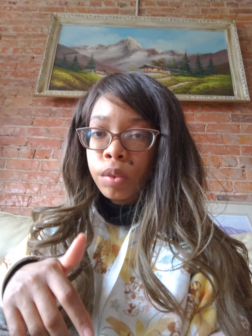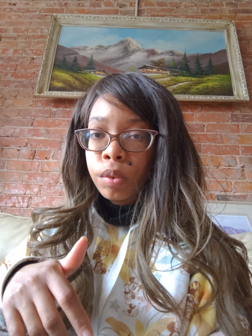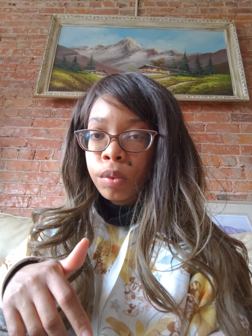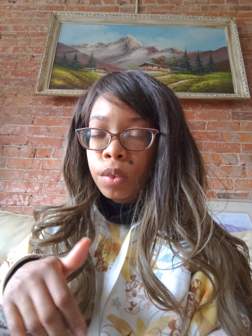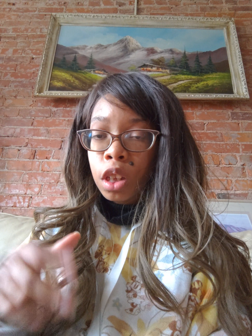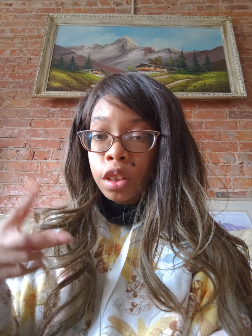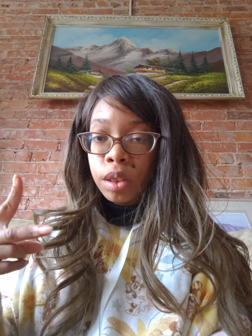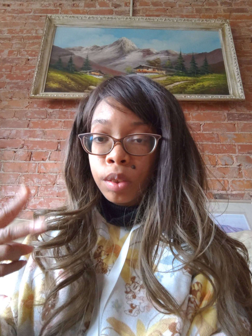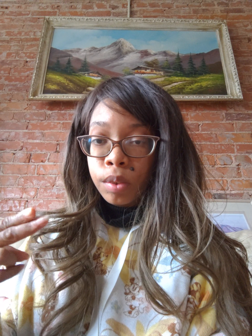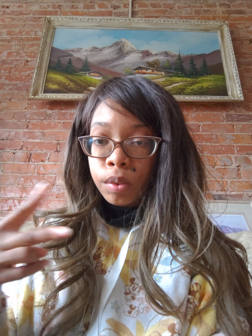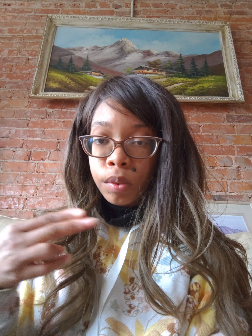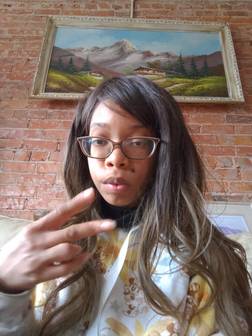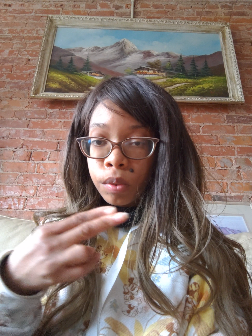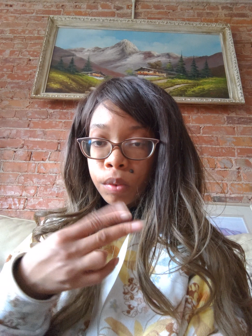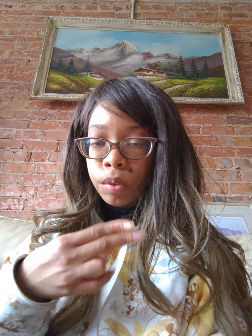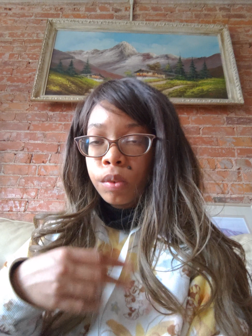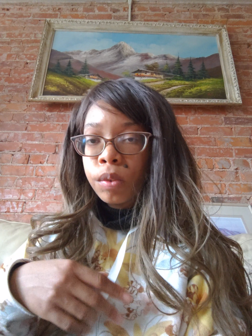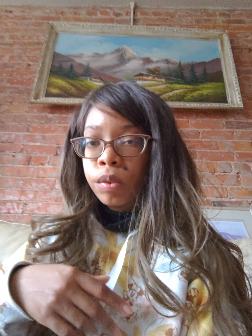scissors